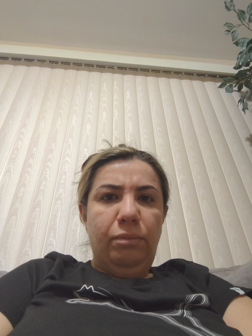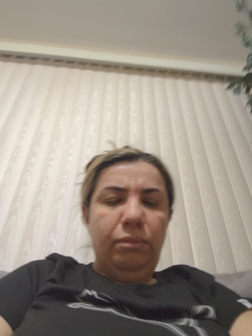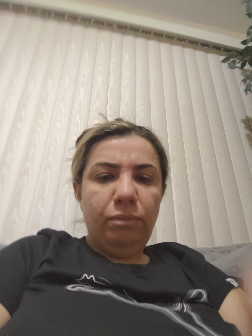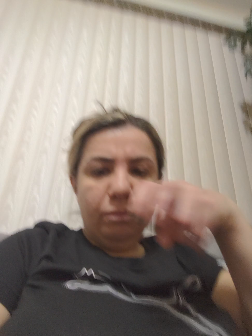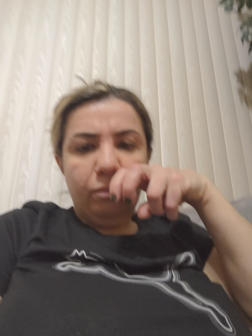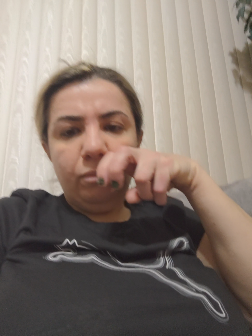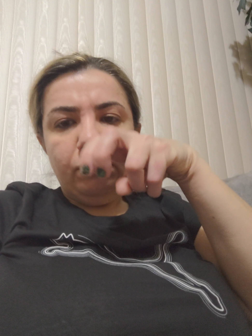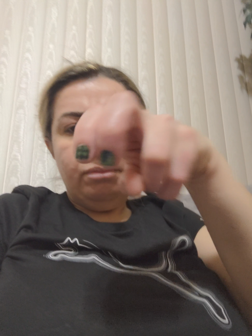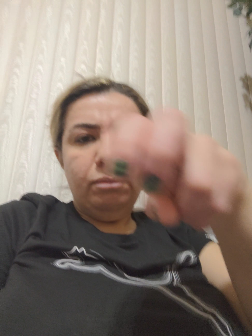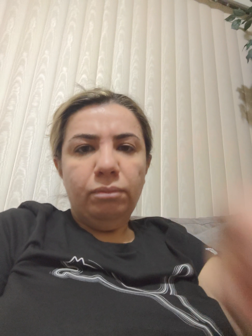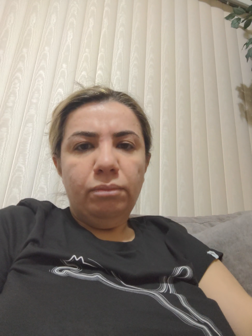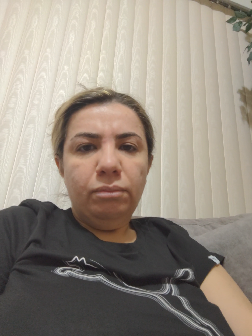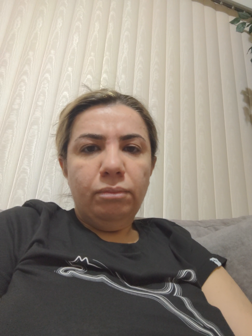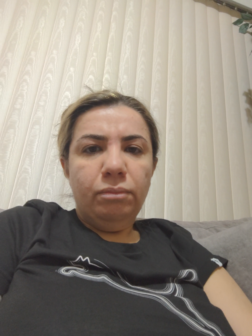ride